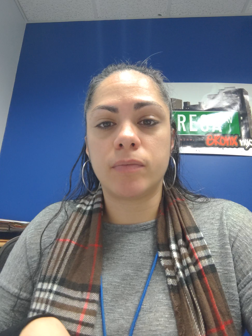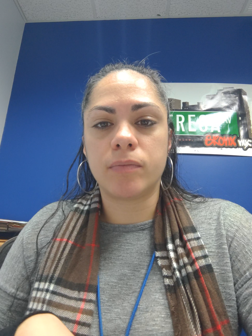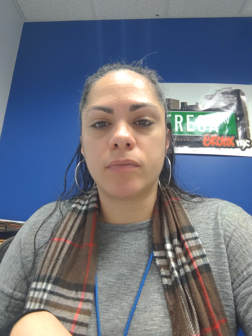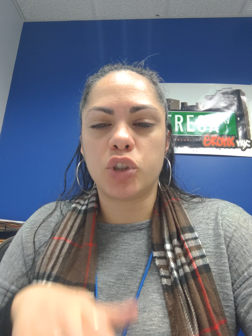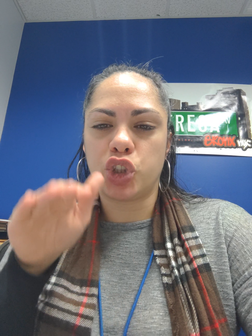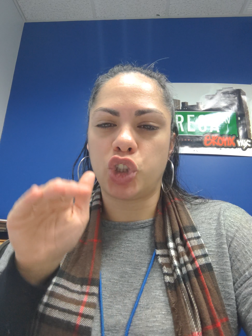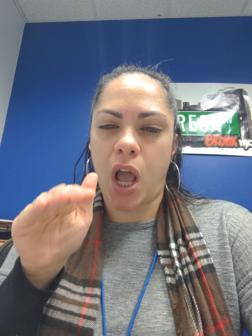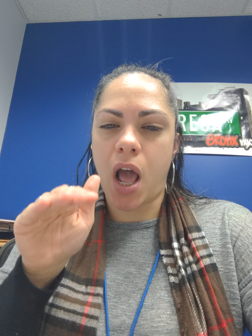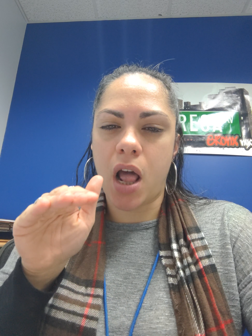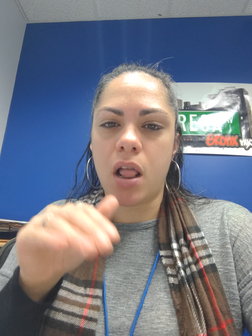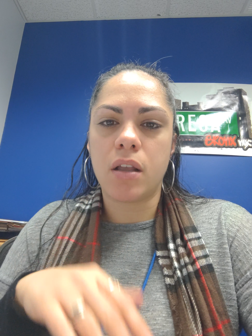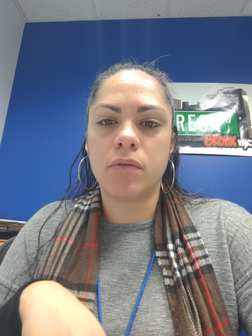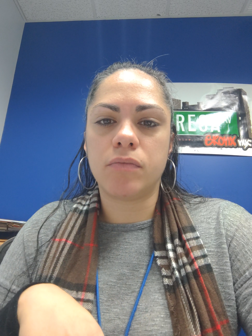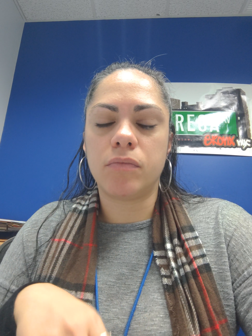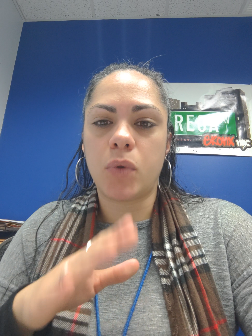child